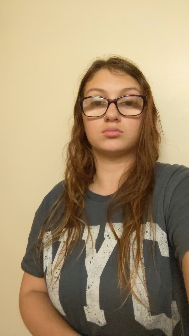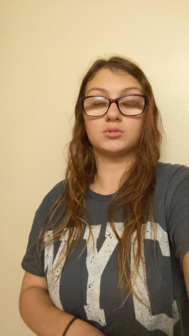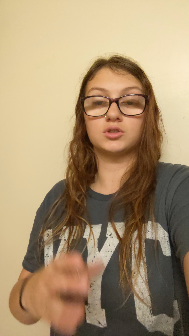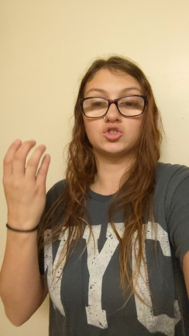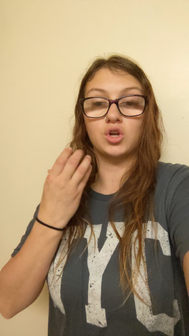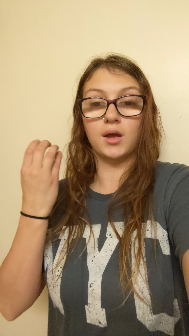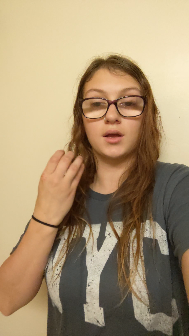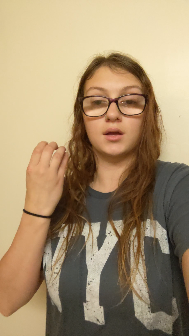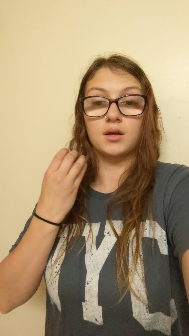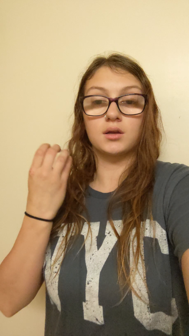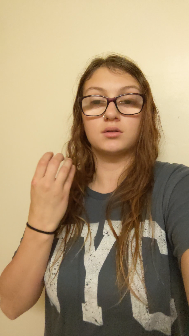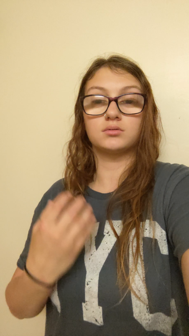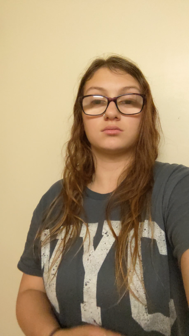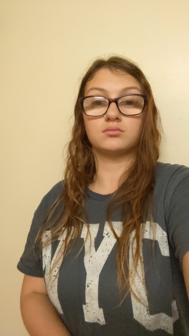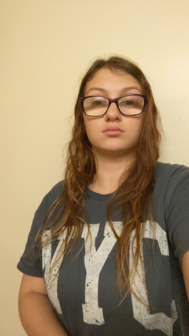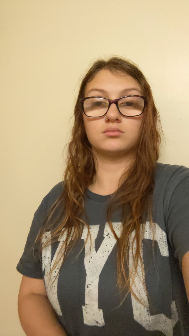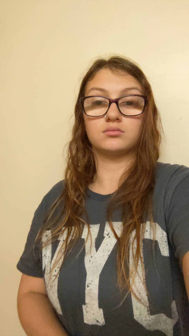shake